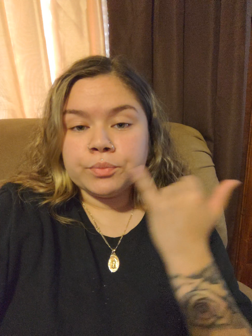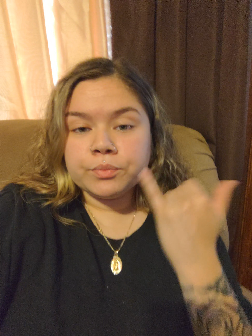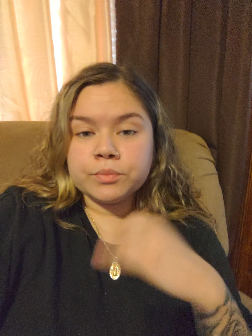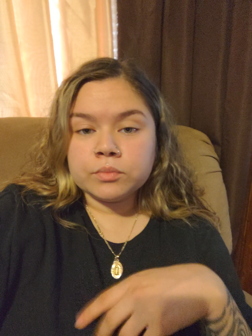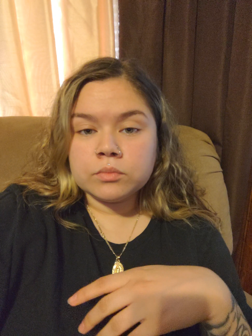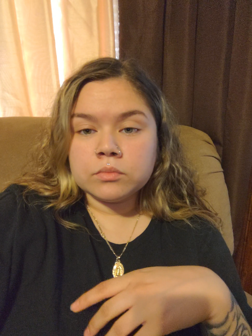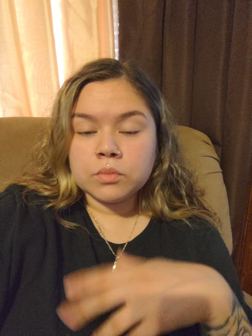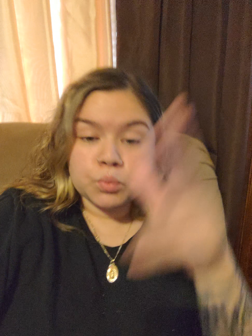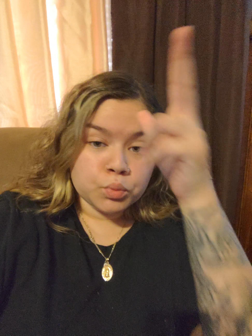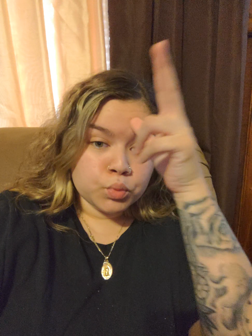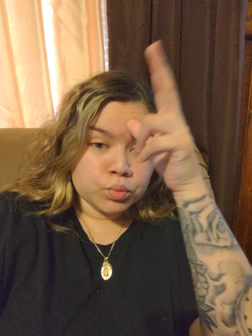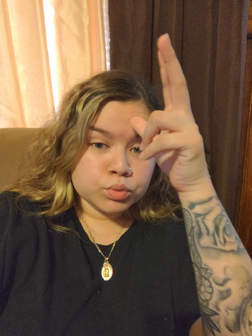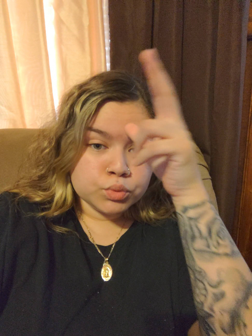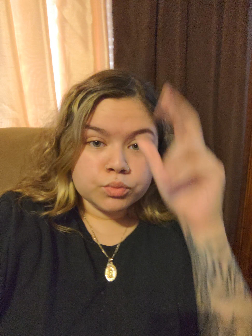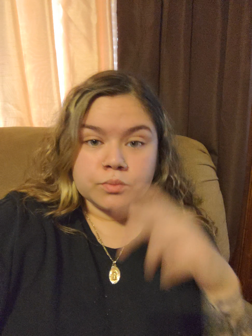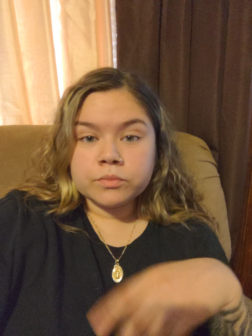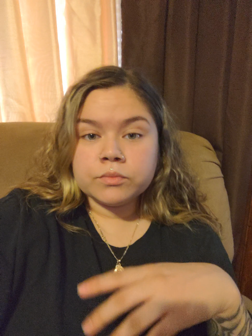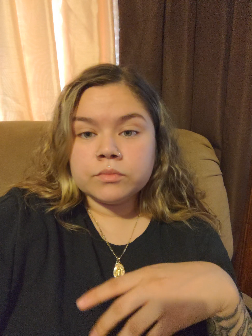rooster